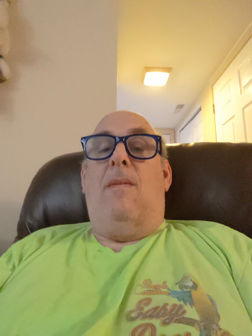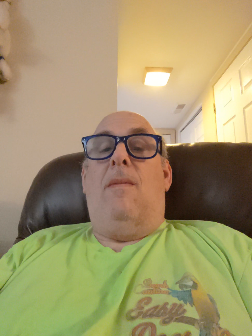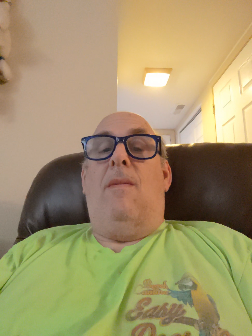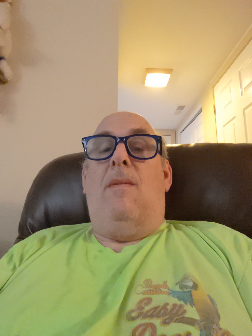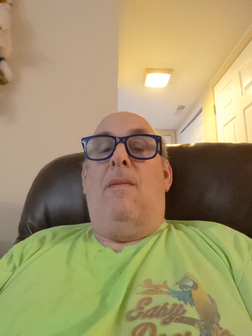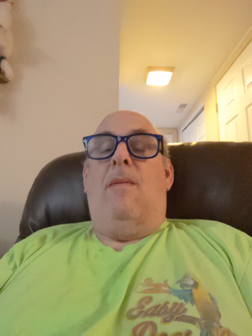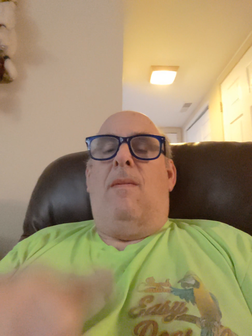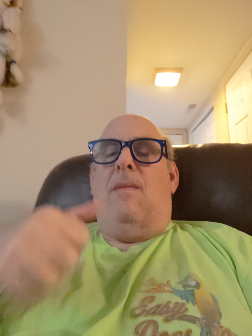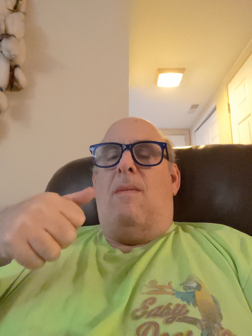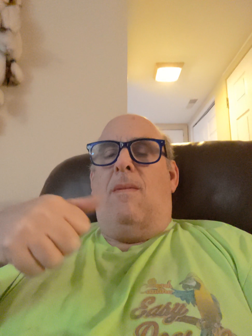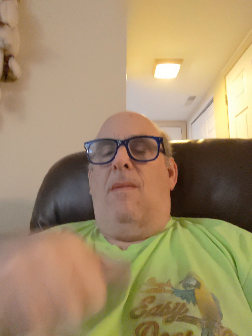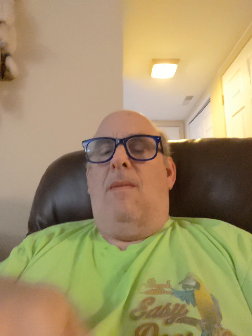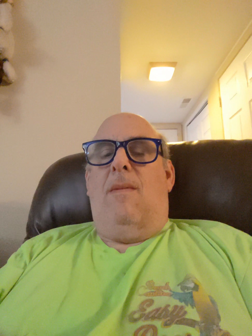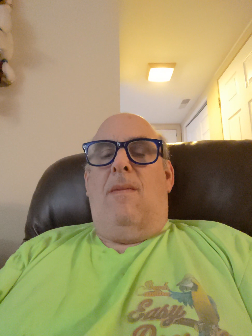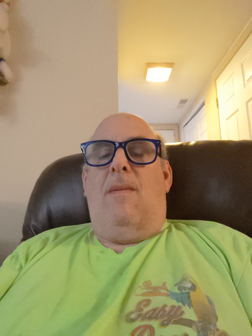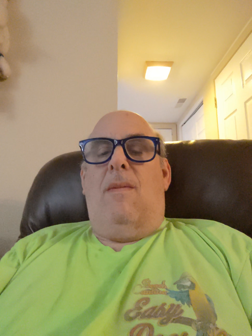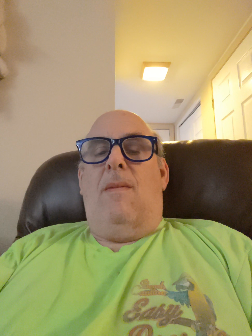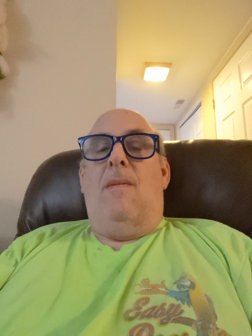hide